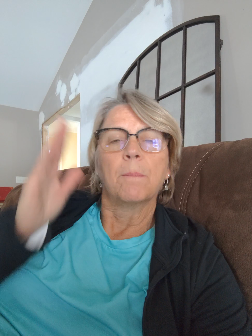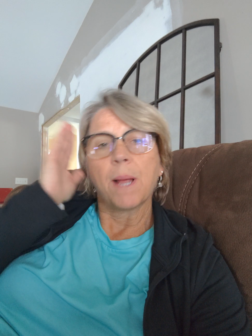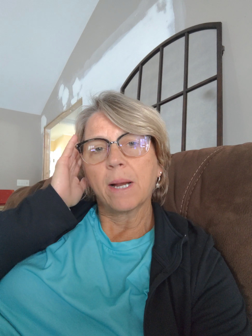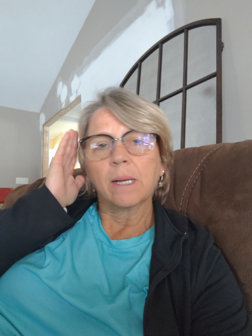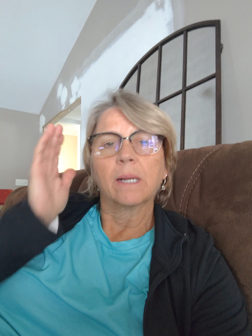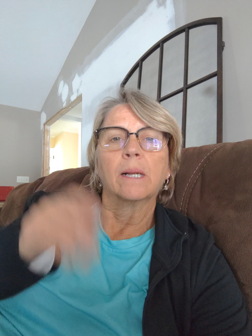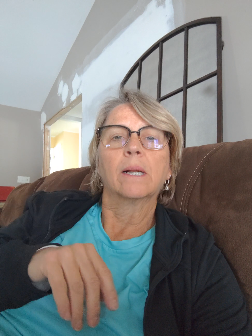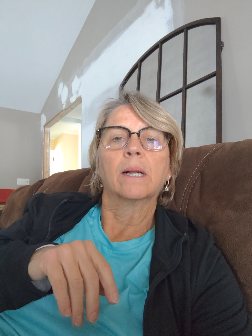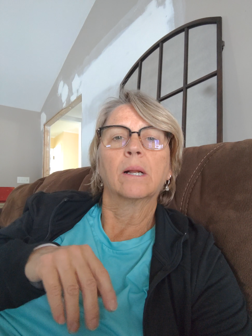bed